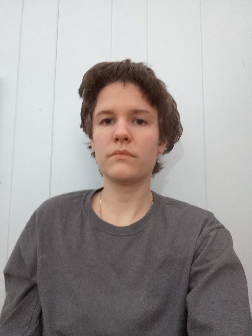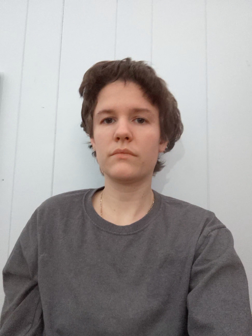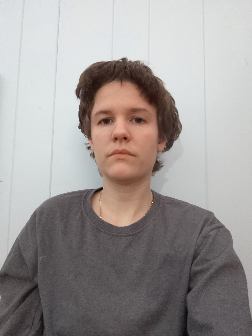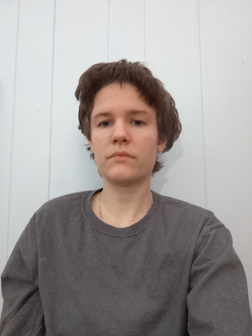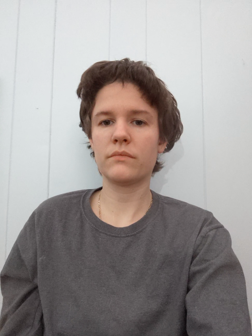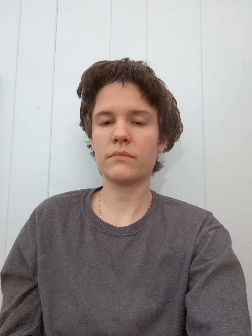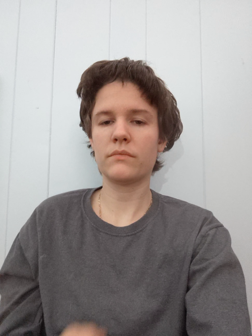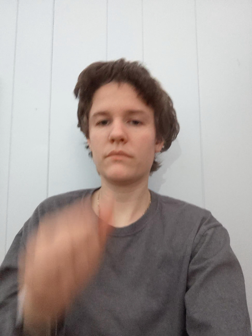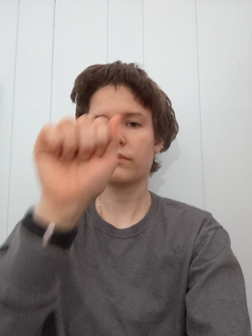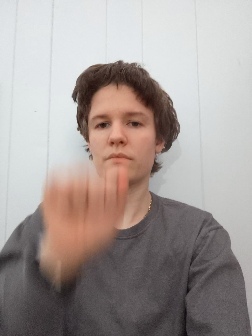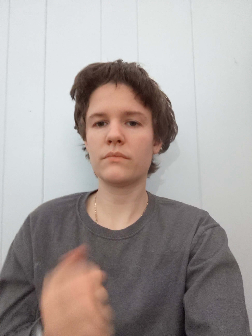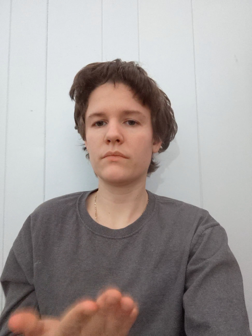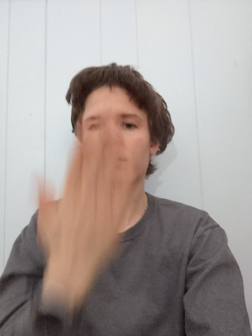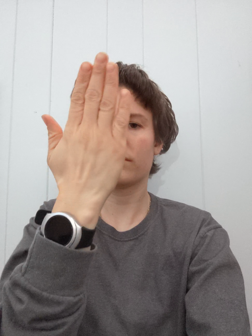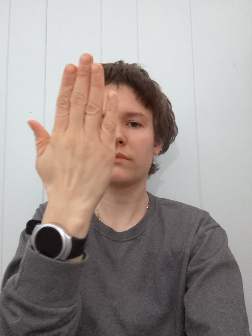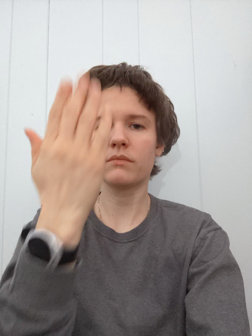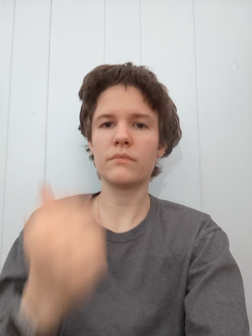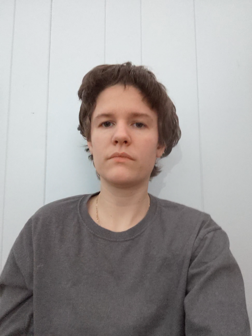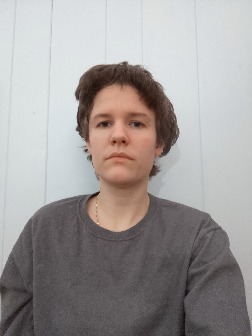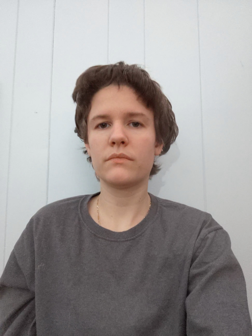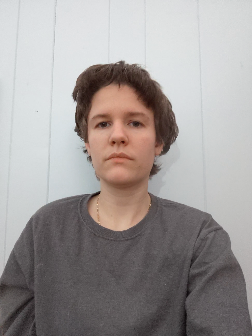mitten